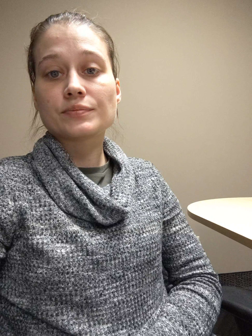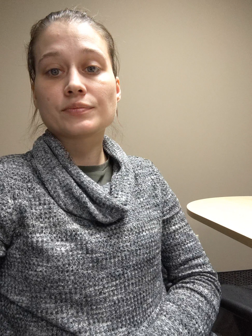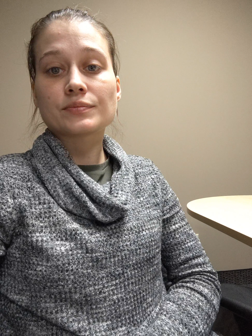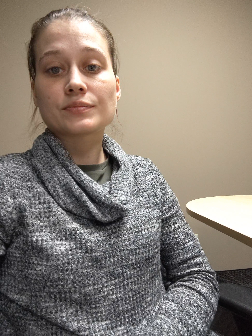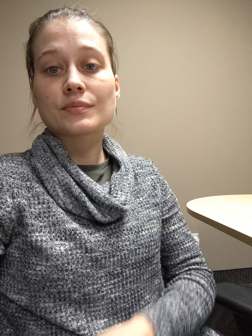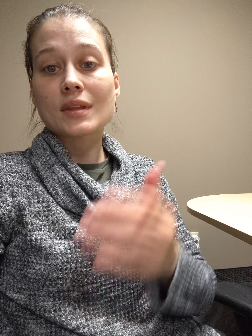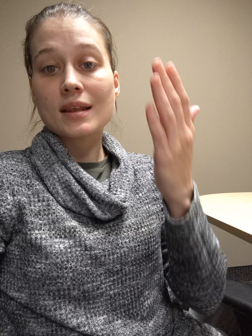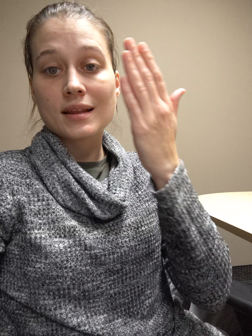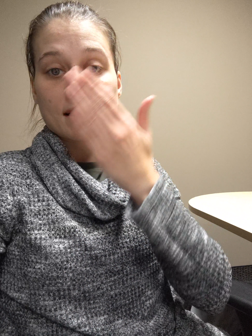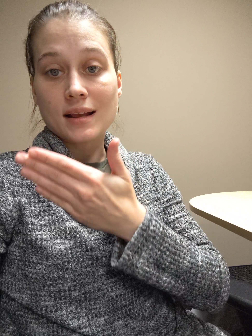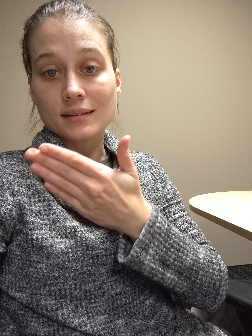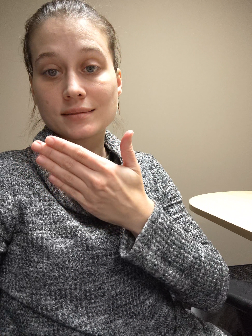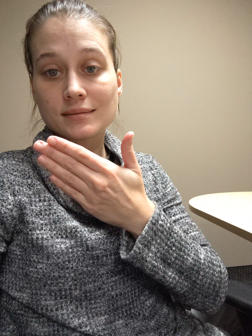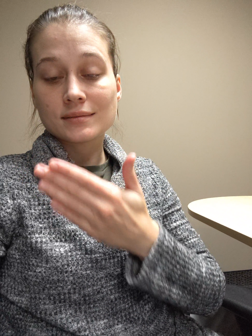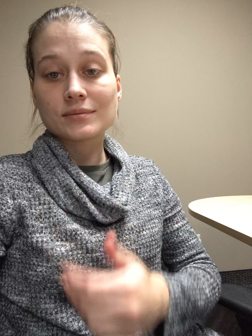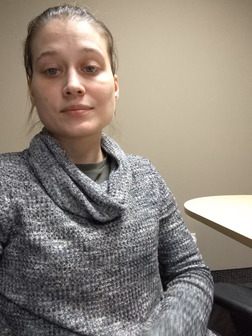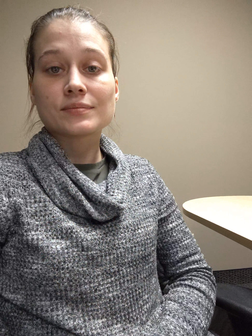night